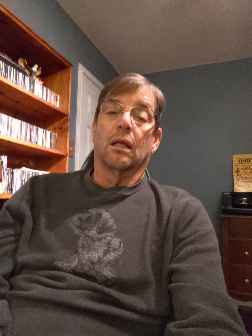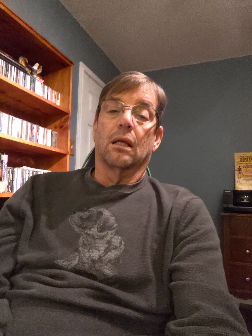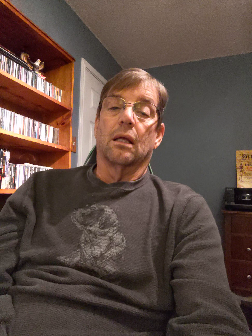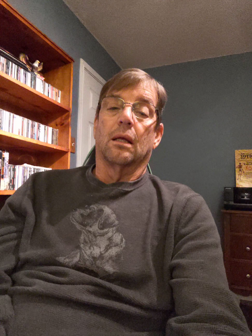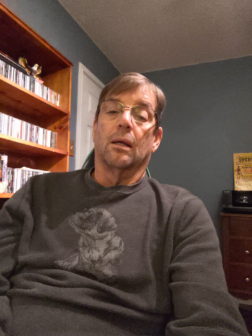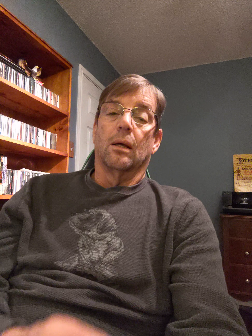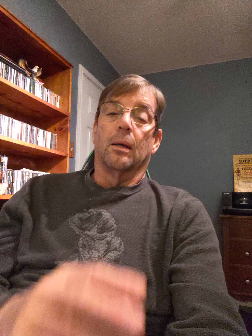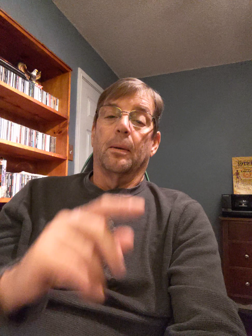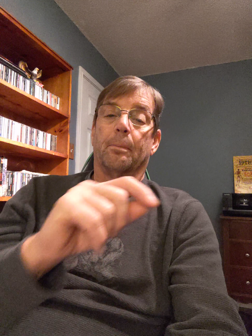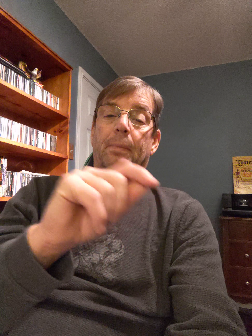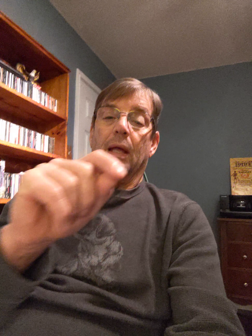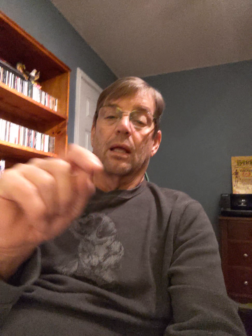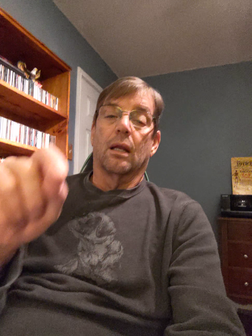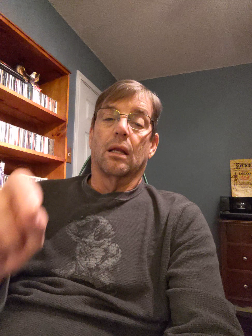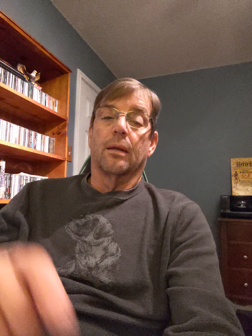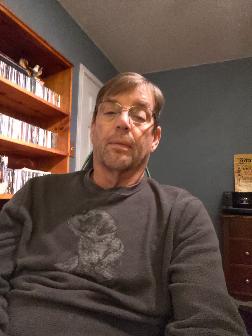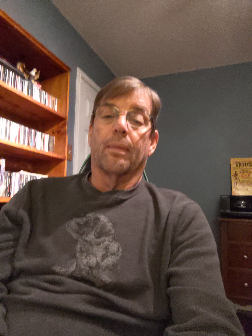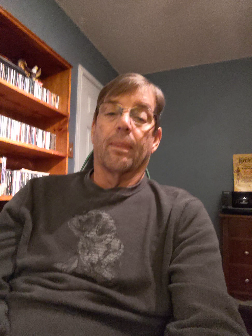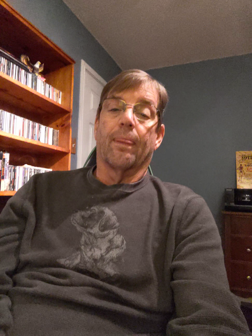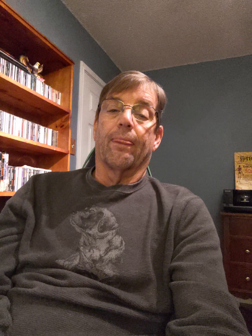pen